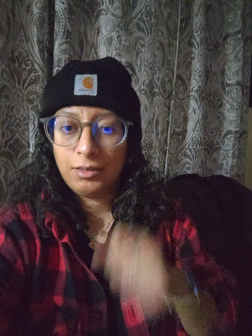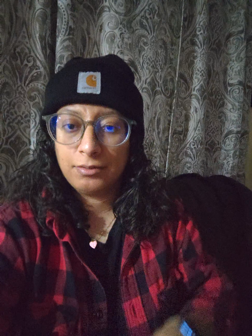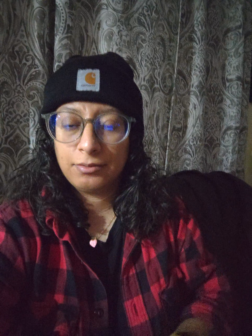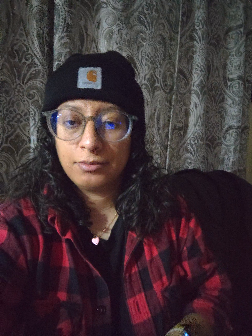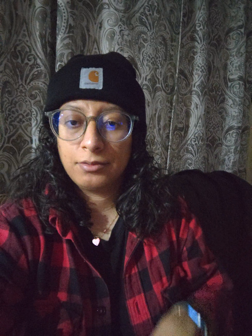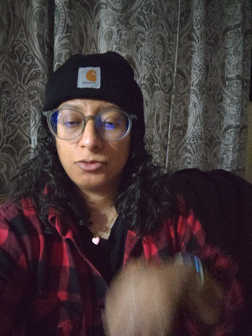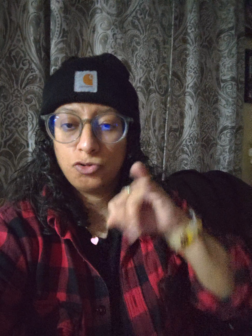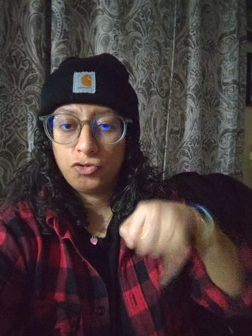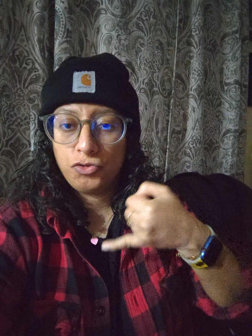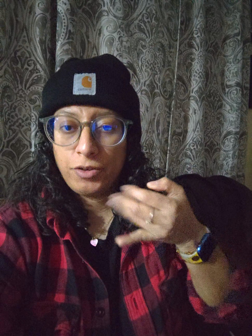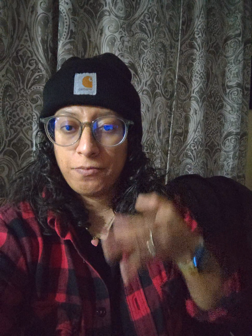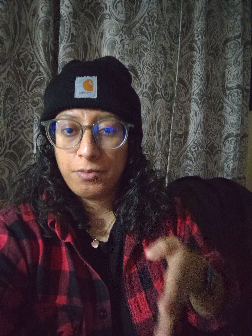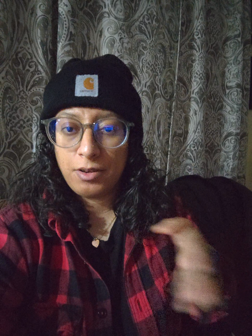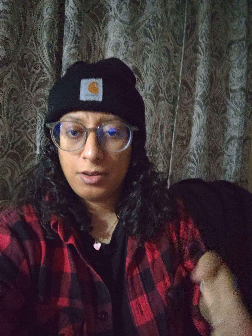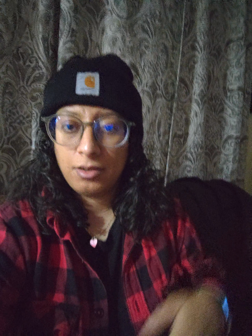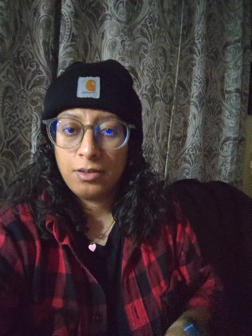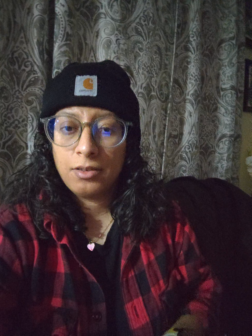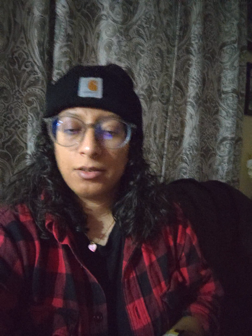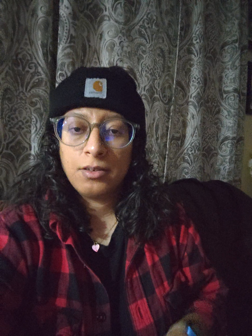jeans